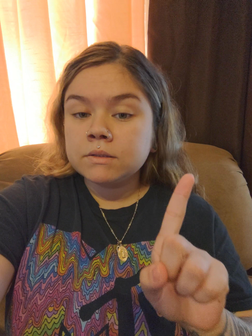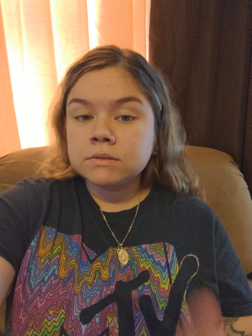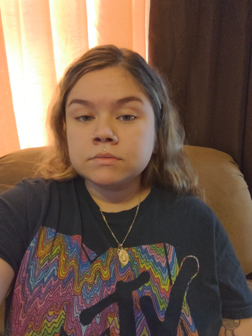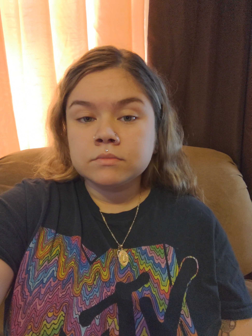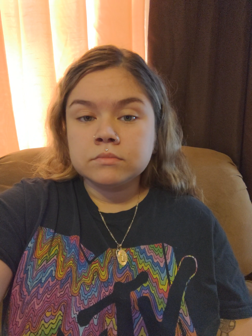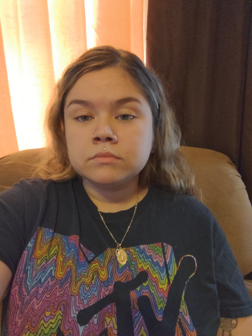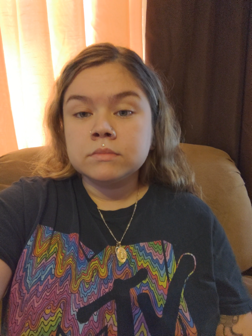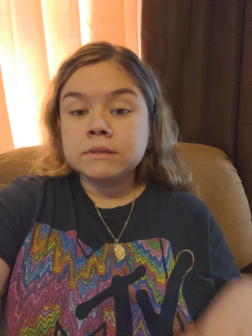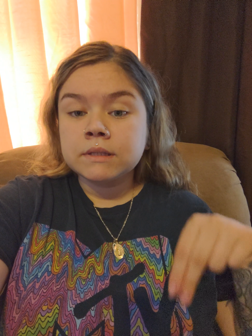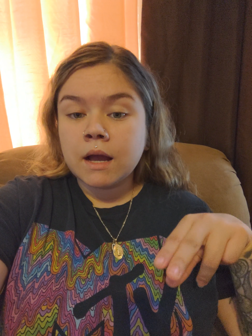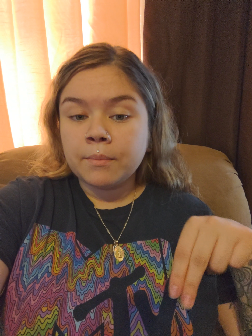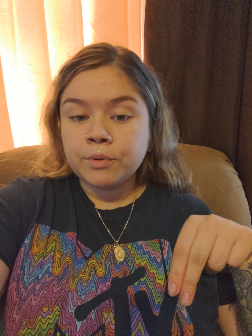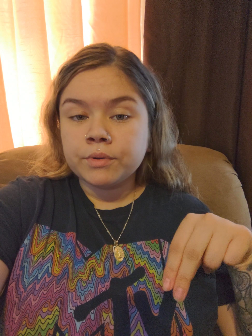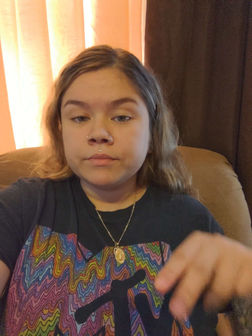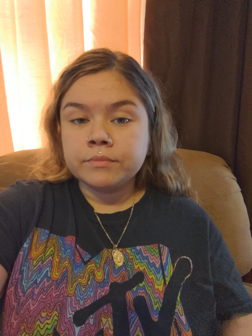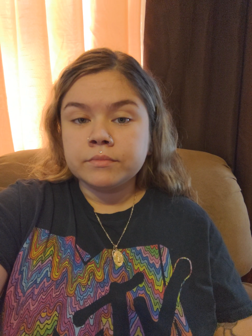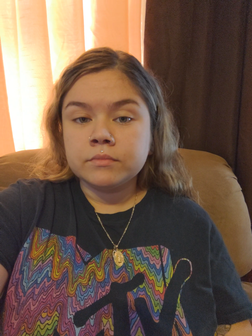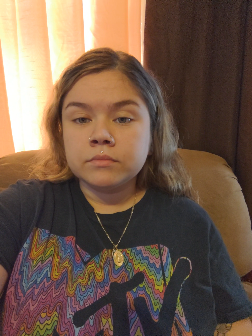diaper